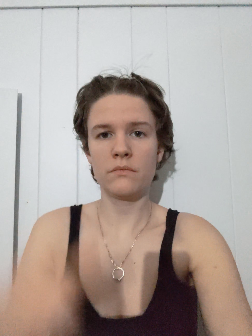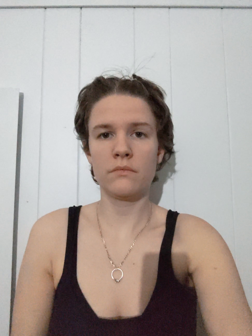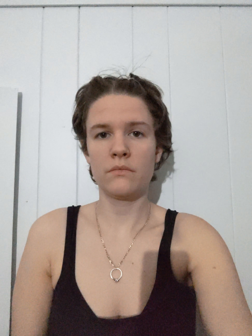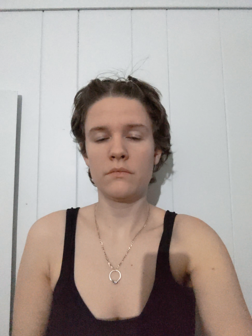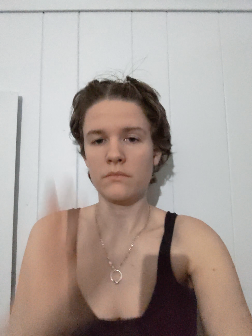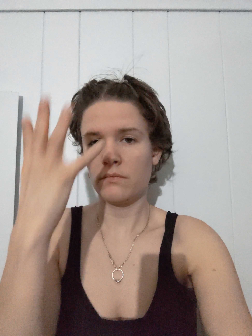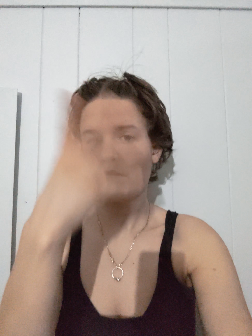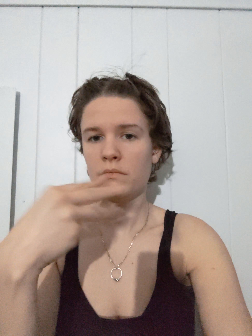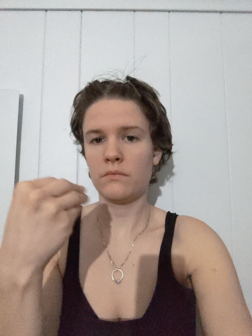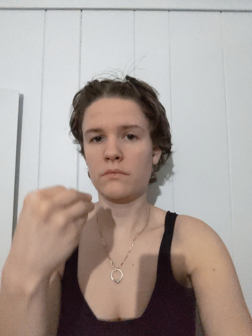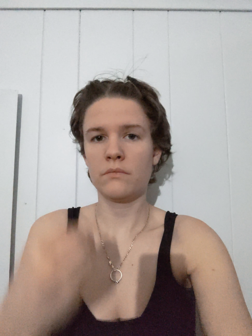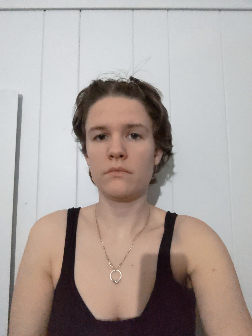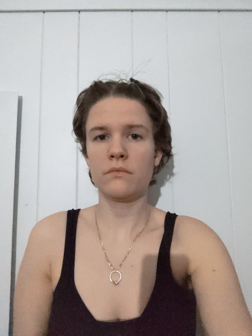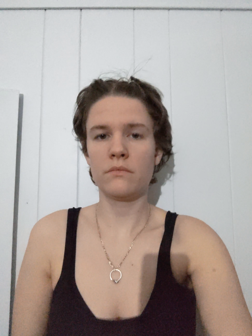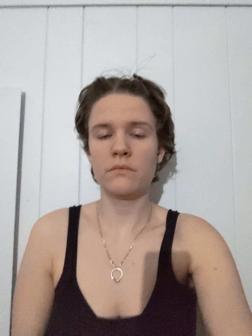pretty